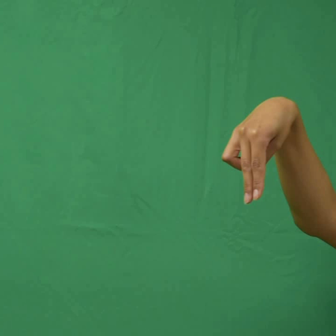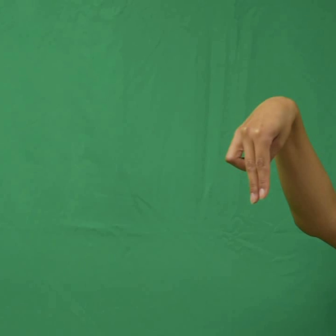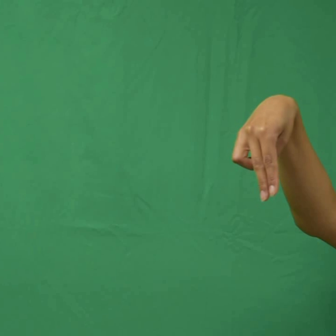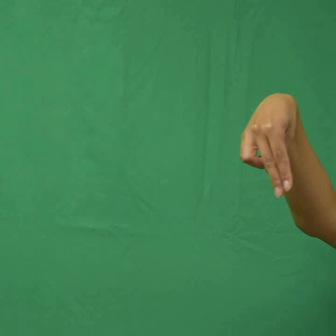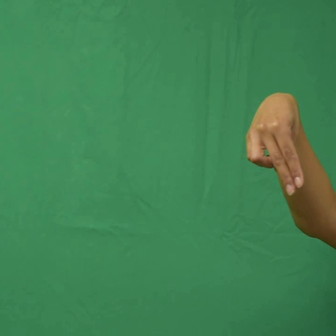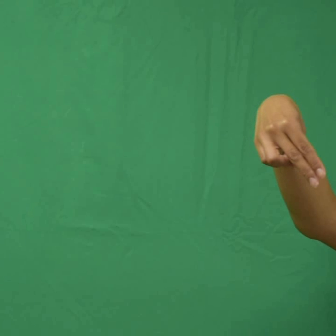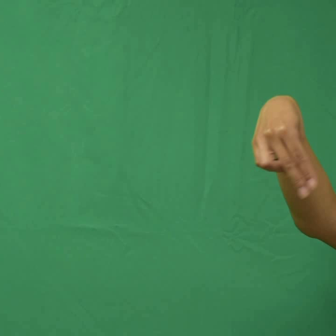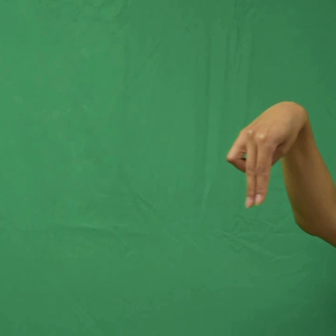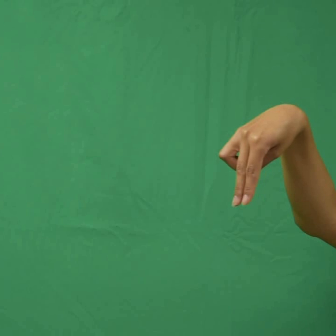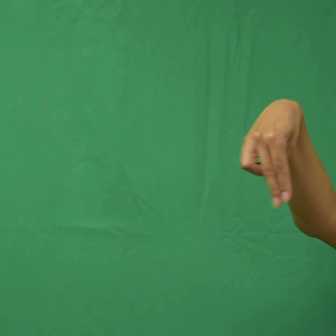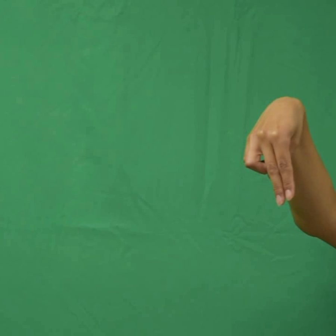Ñ